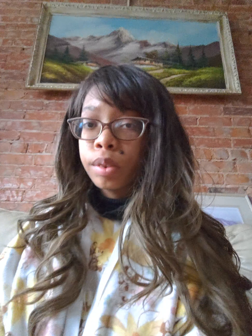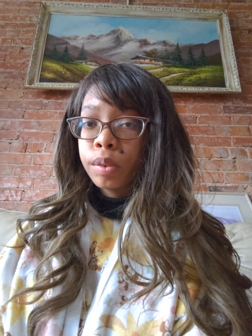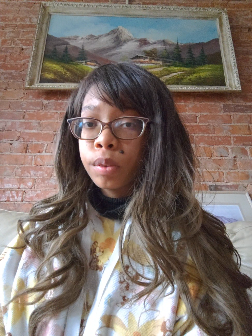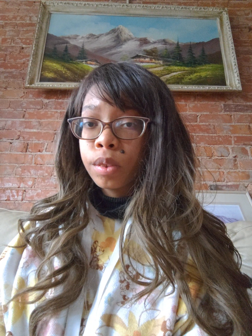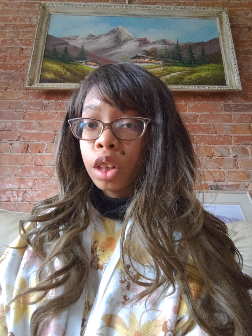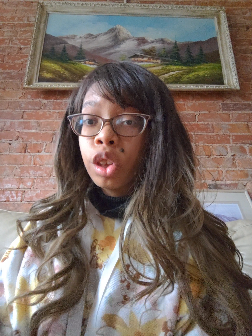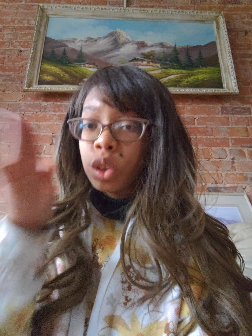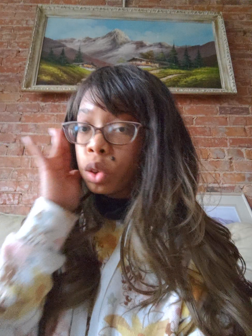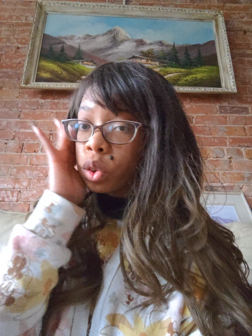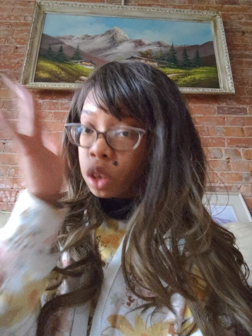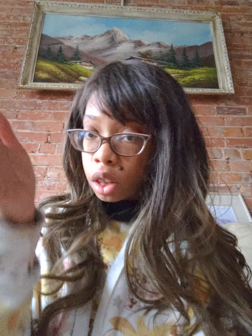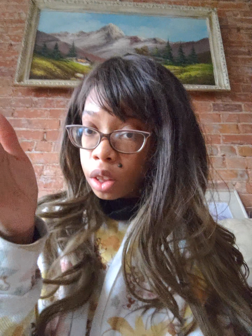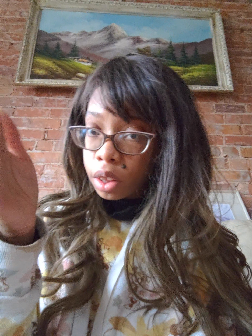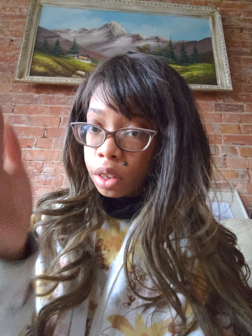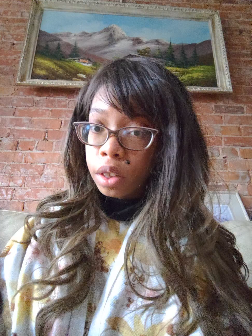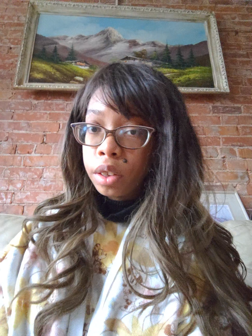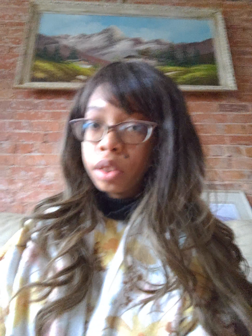will